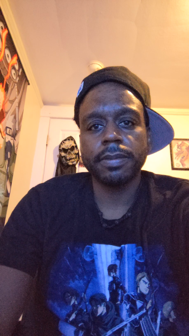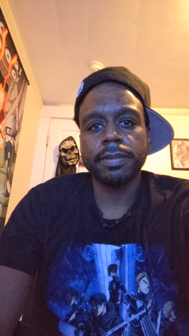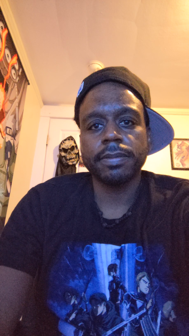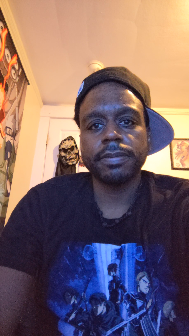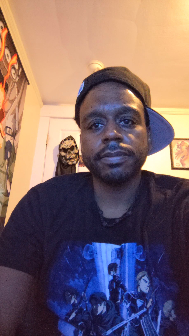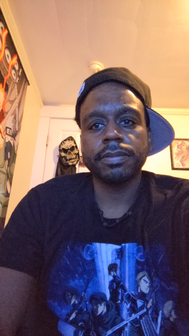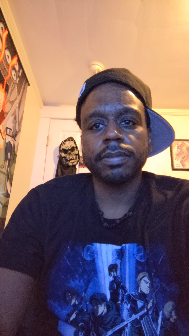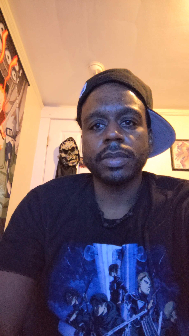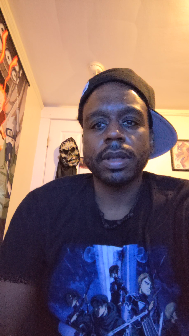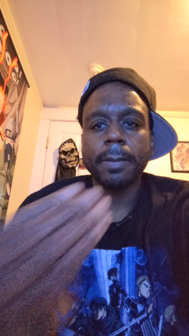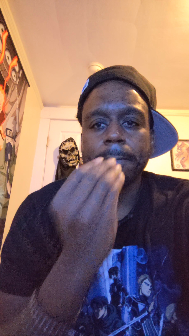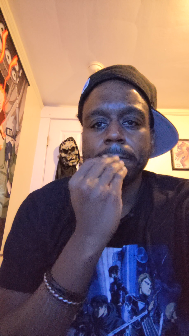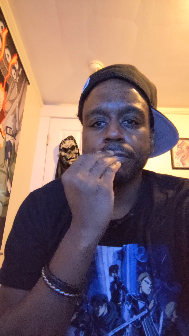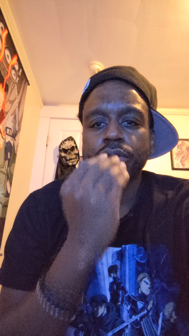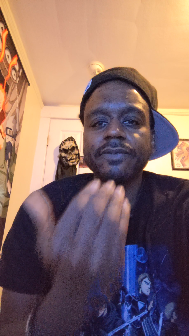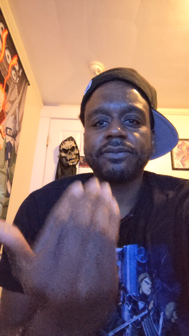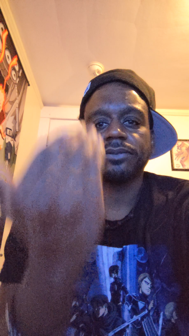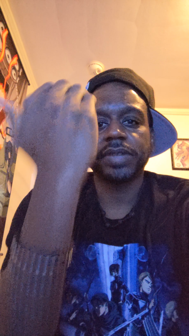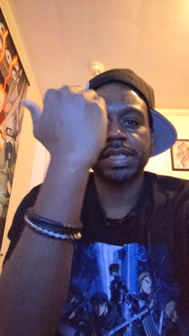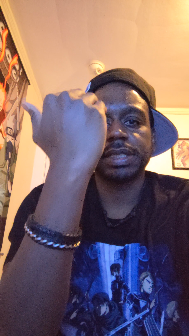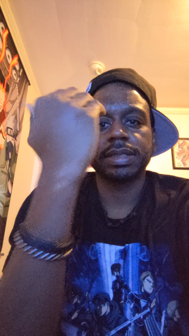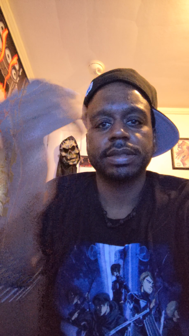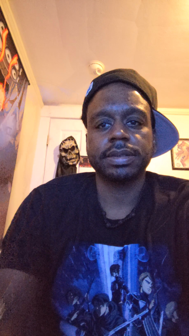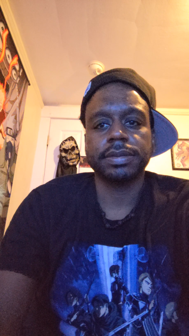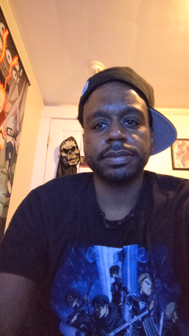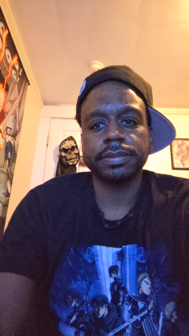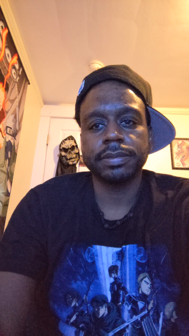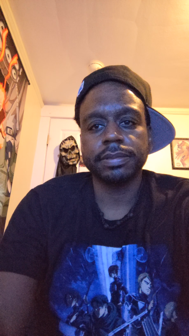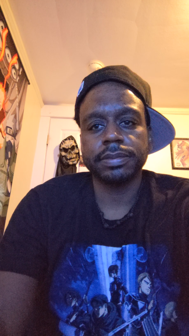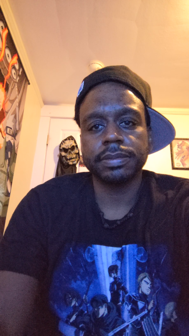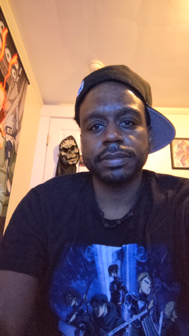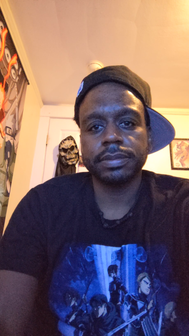breakfast